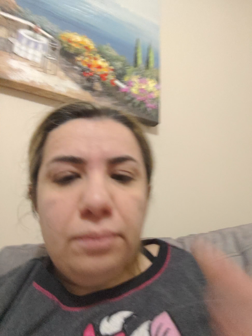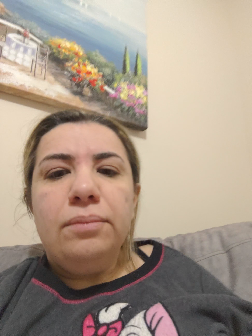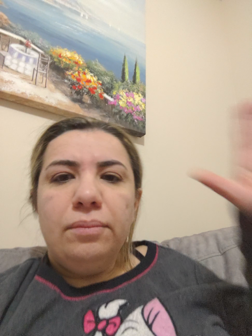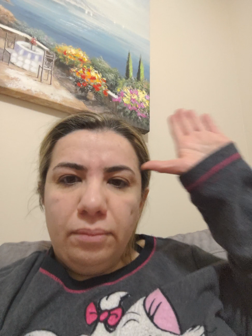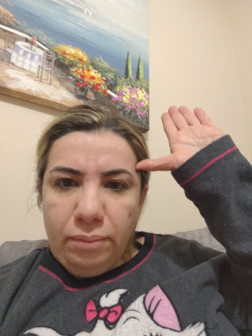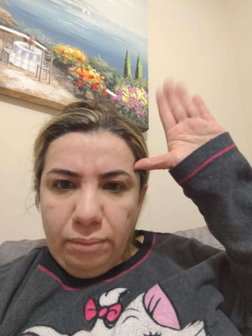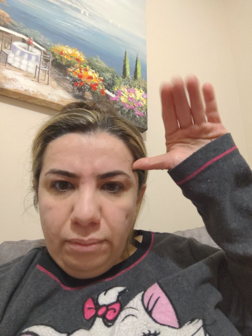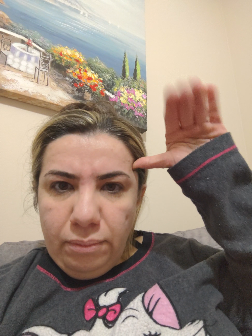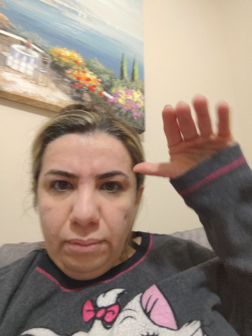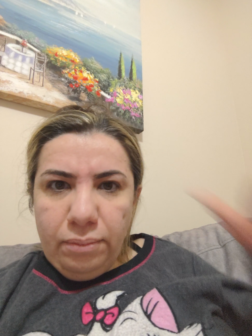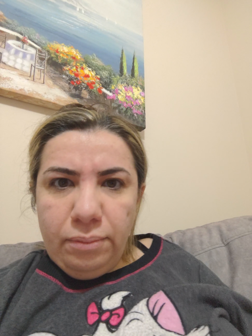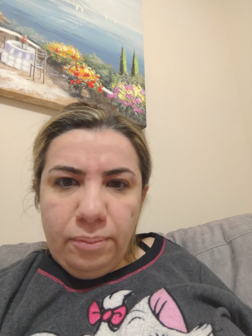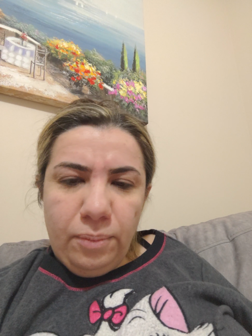donkey